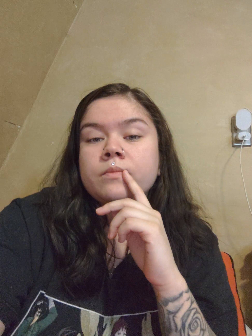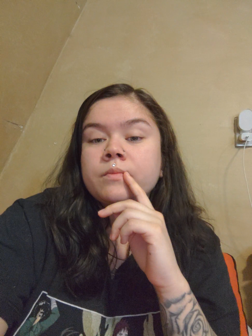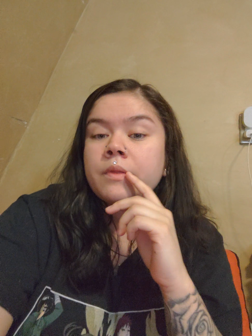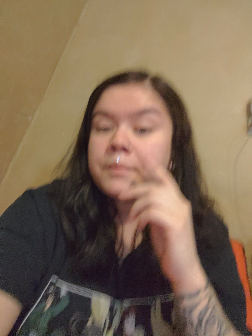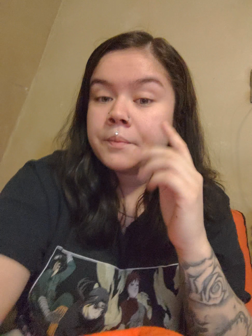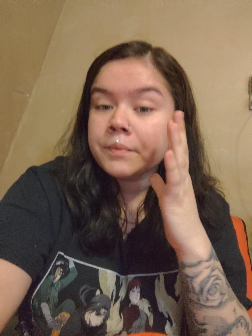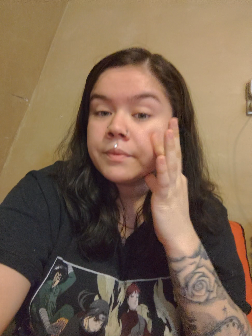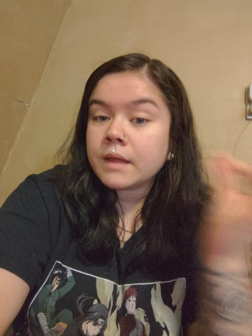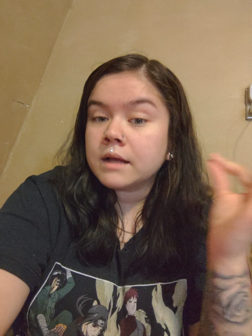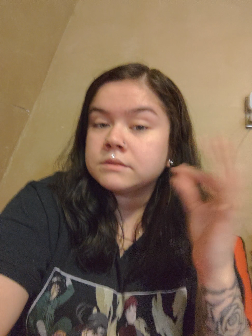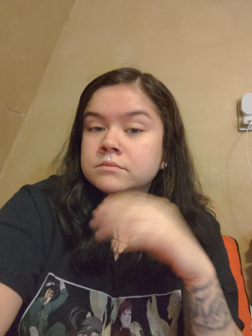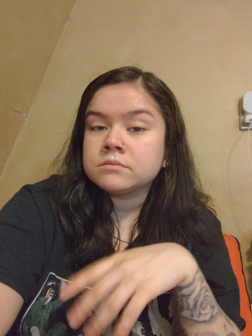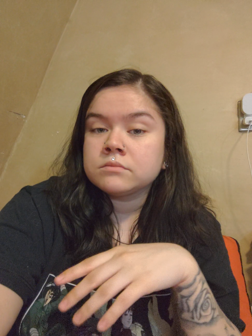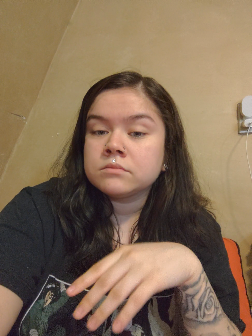cat